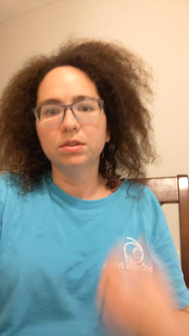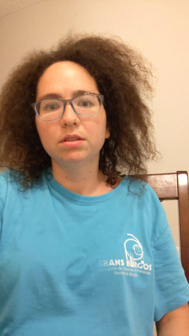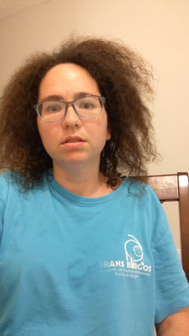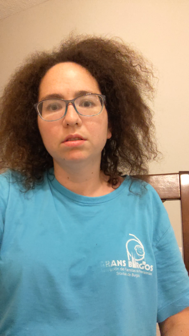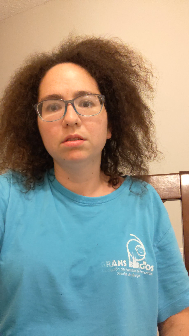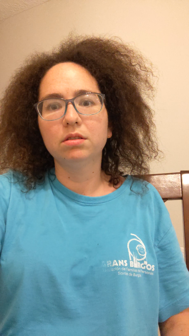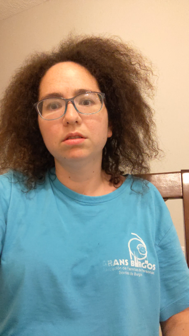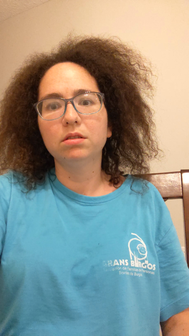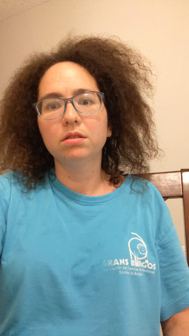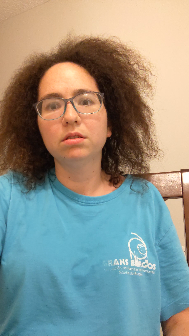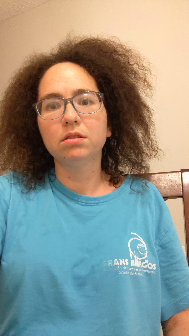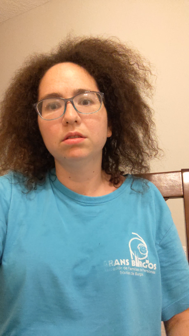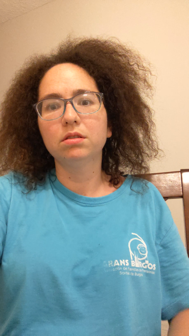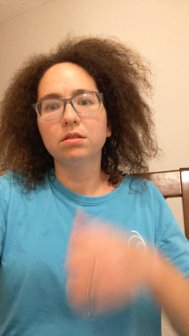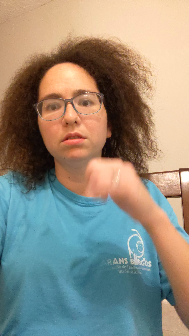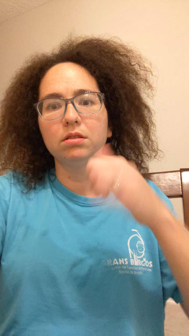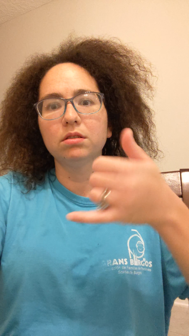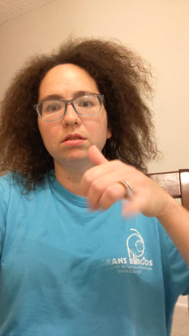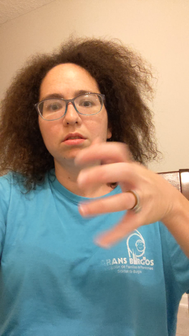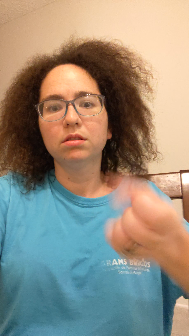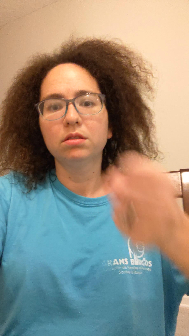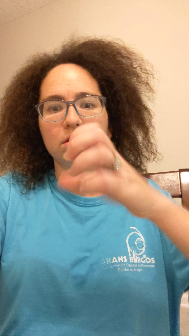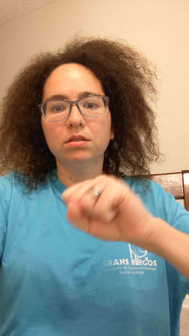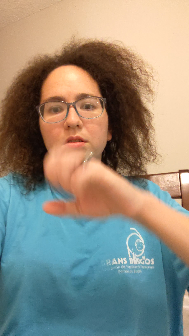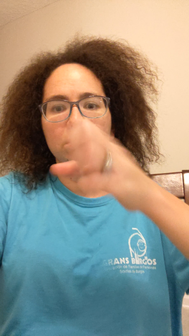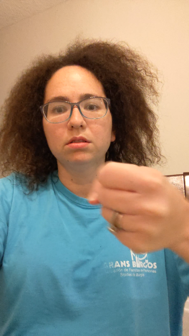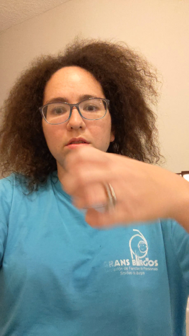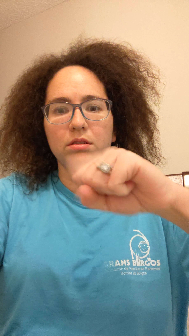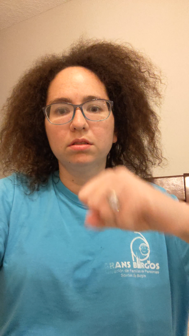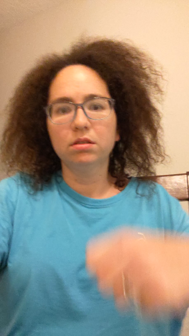play dough